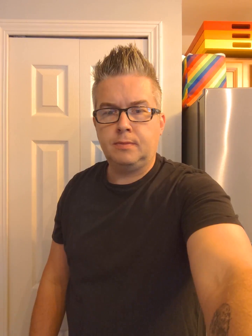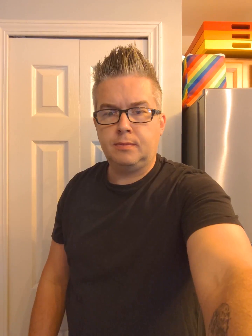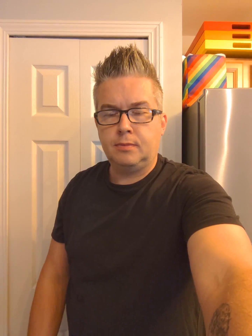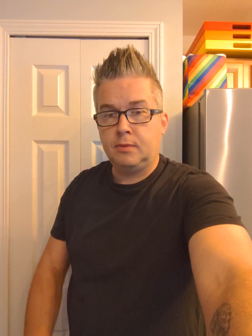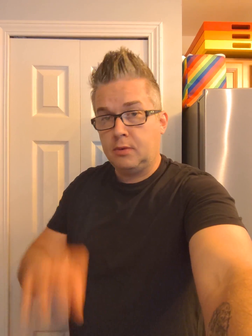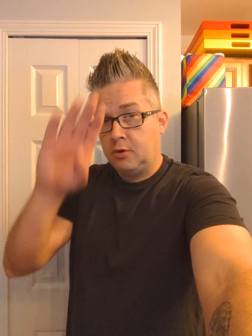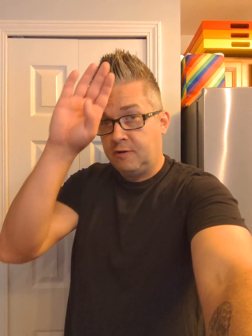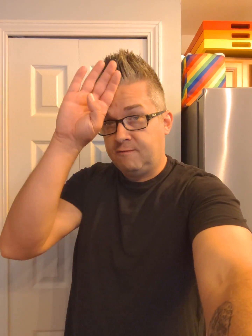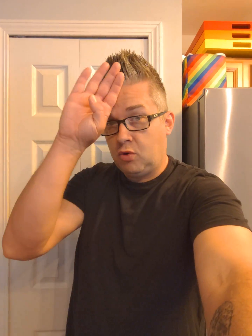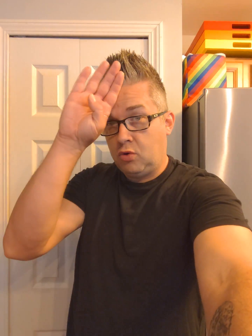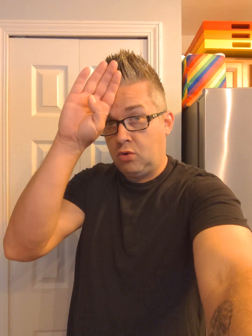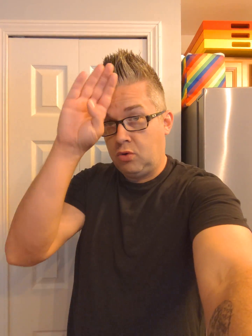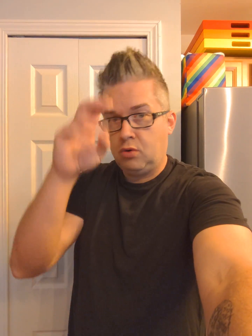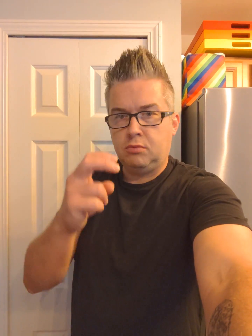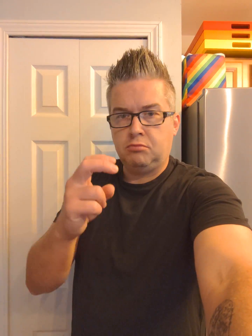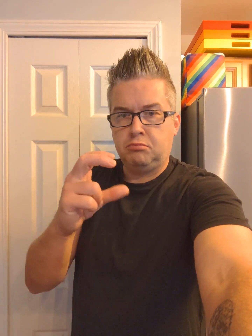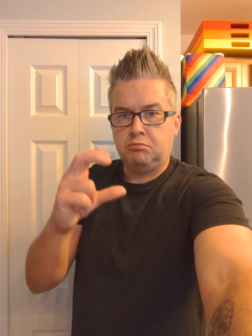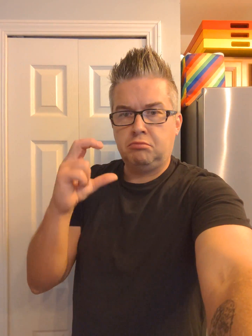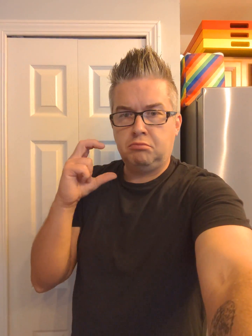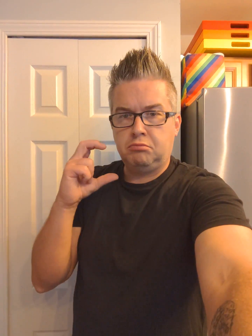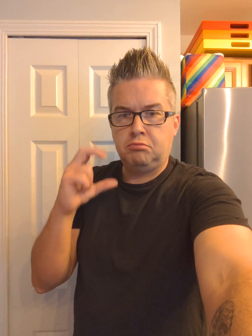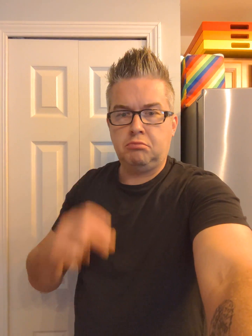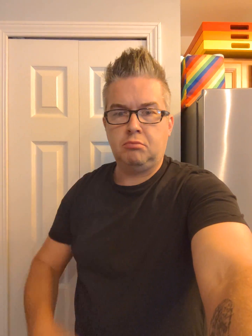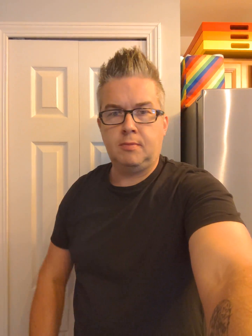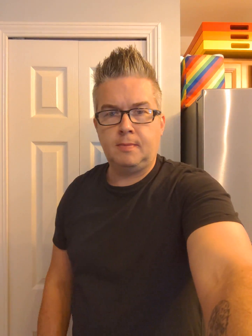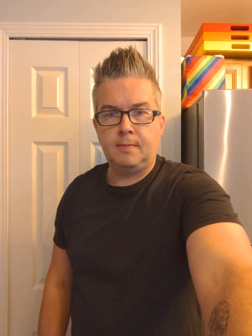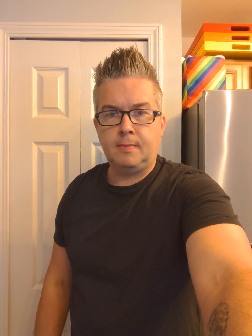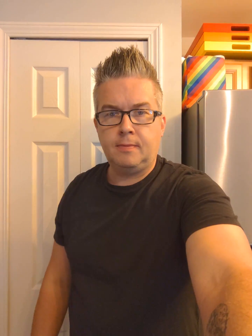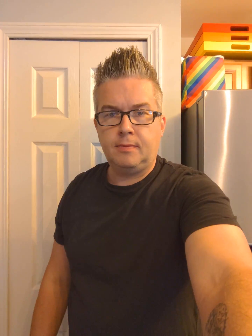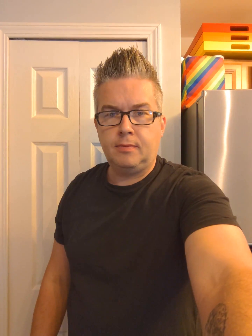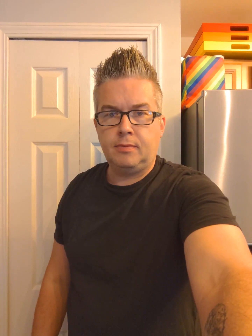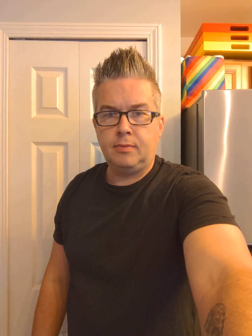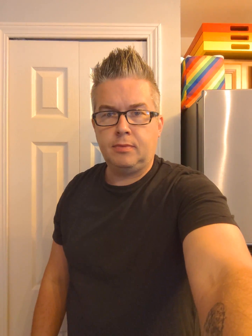fire truck